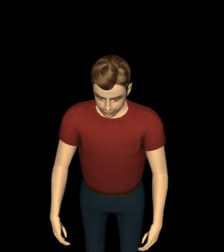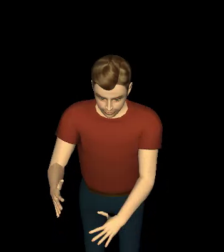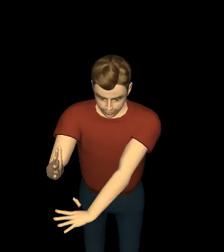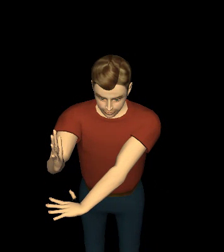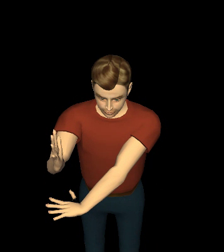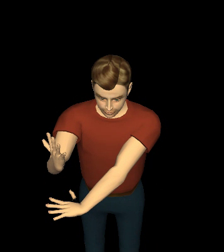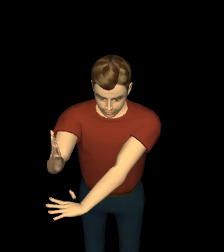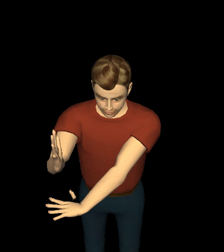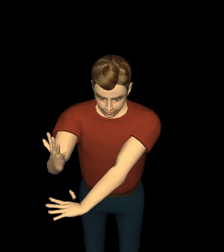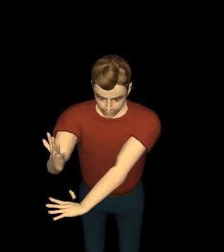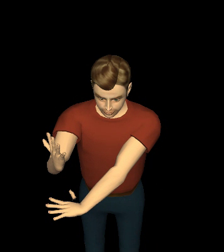شجرة